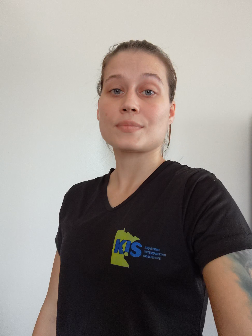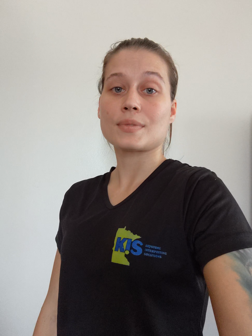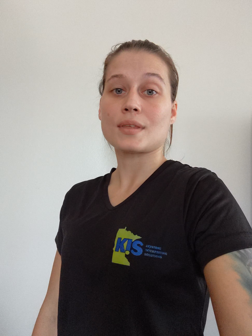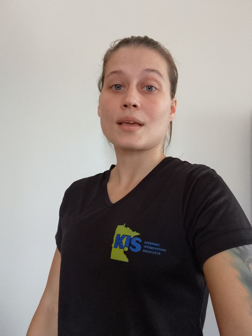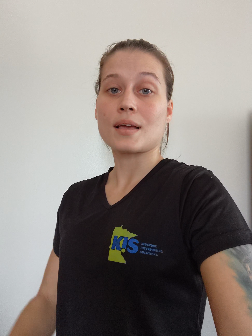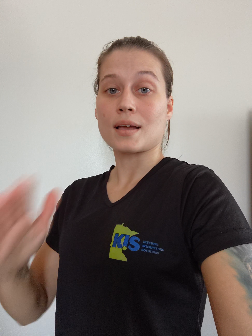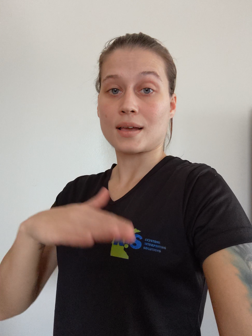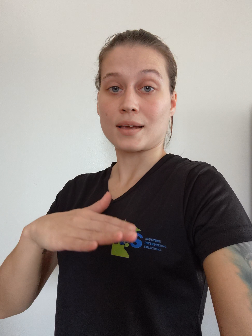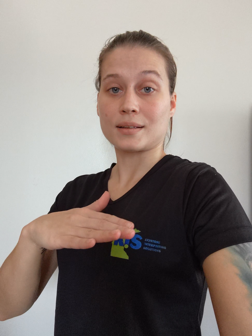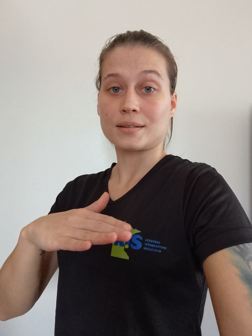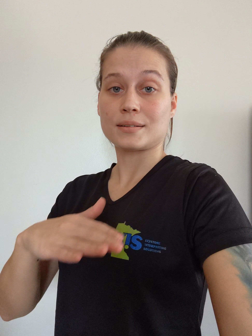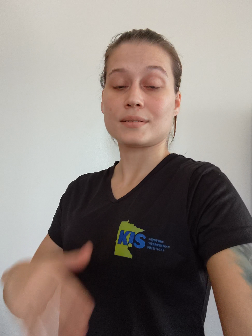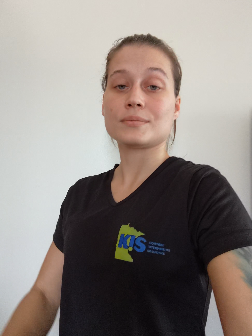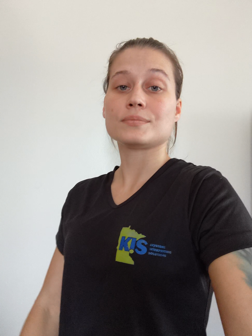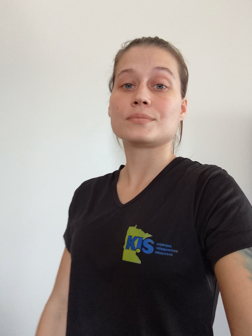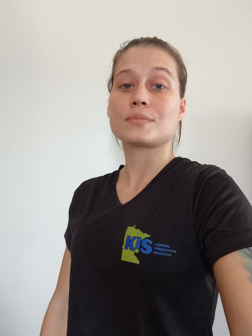on